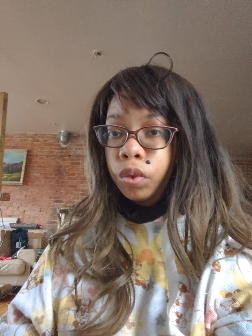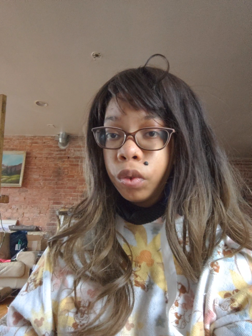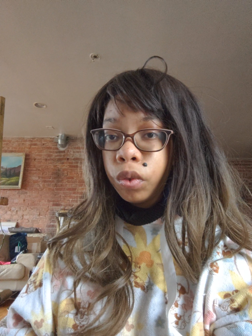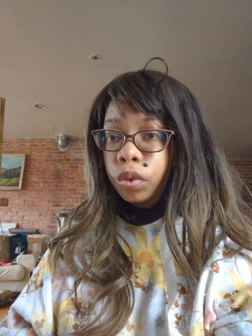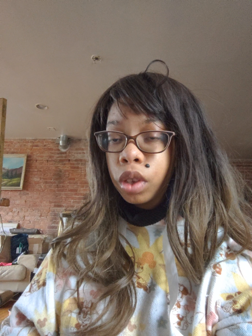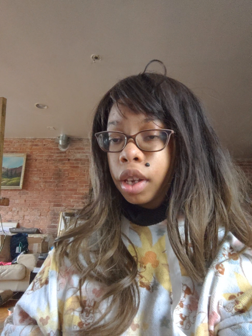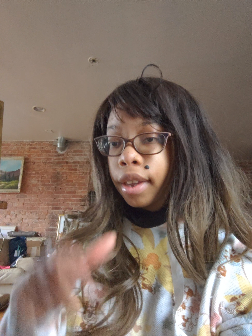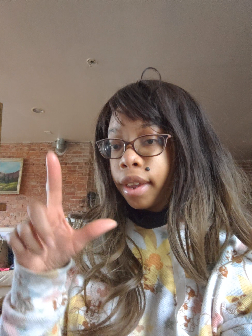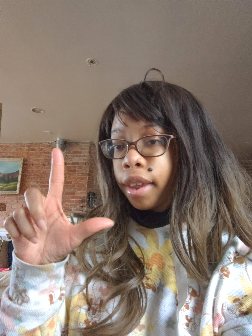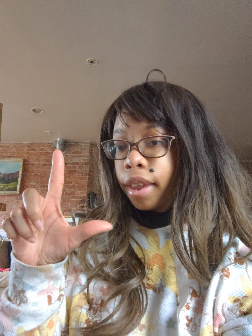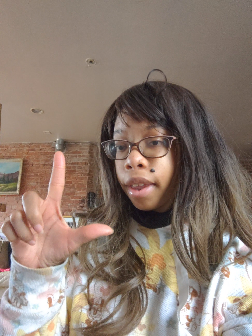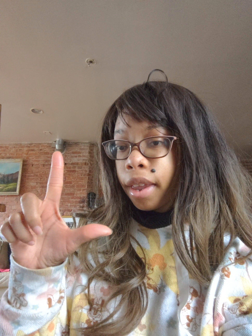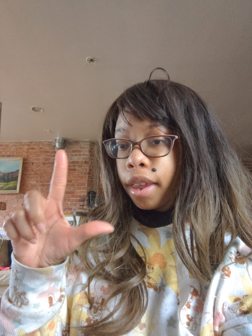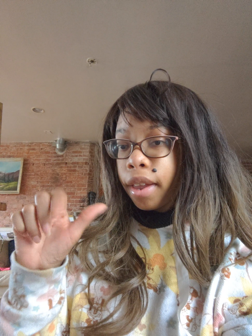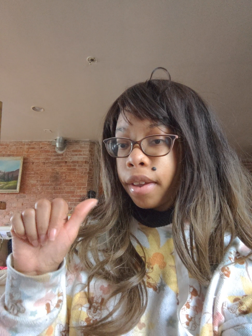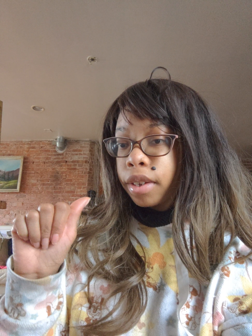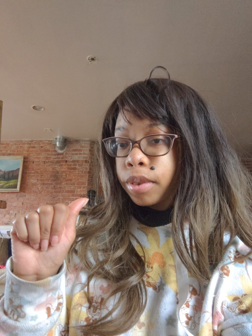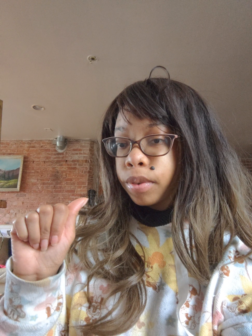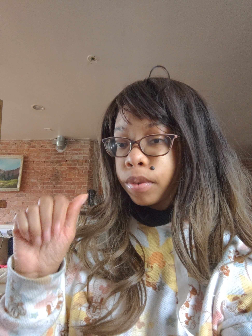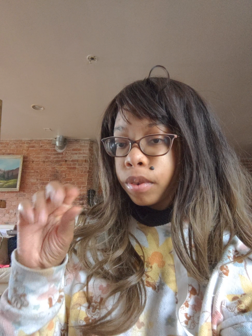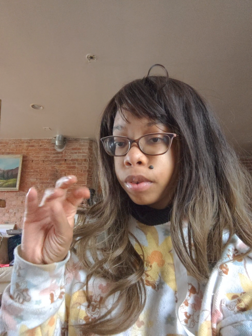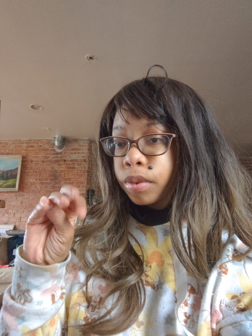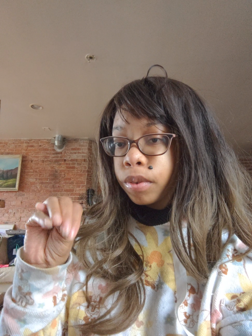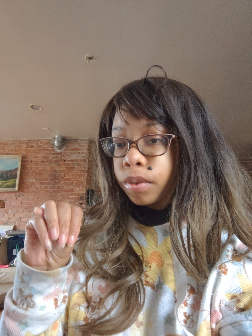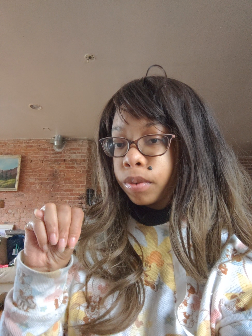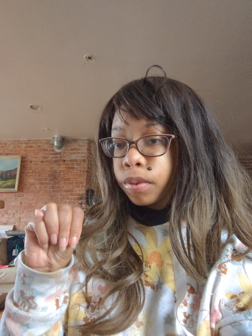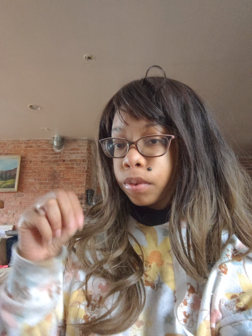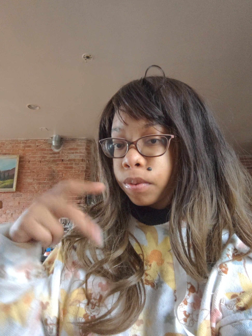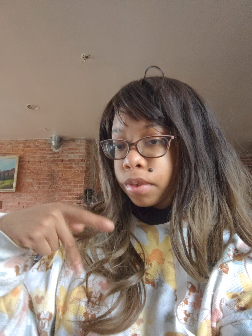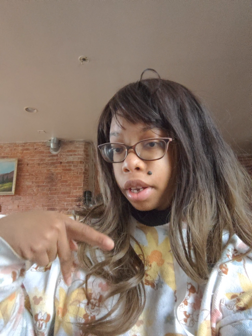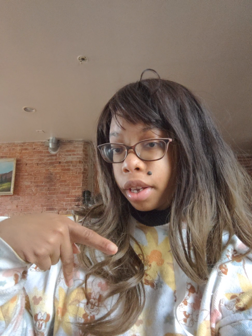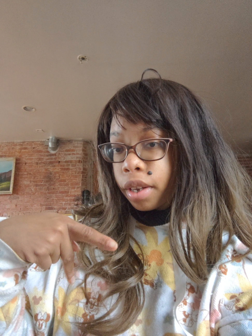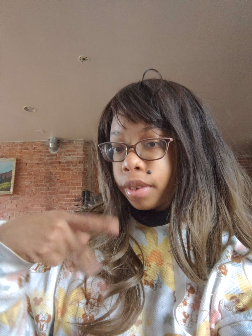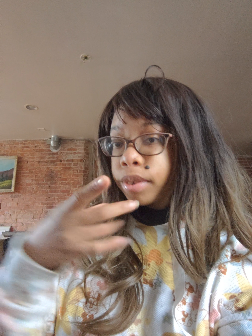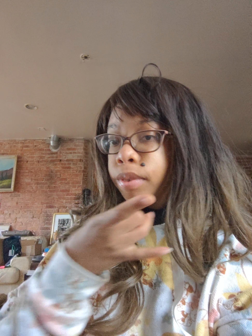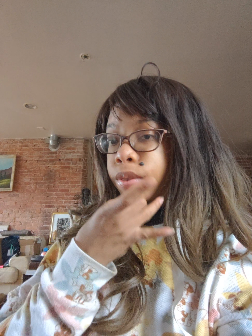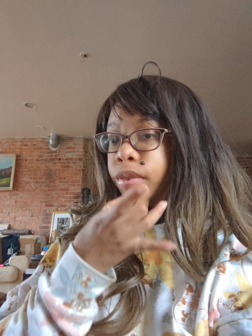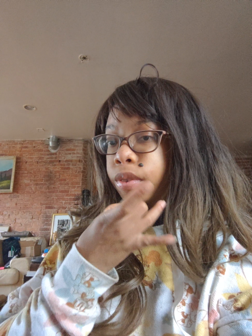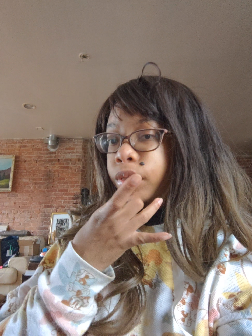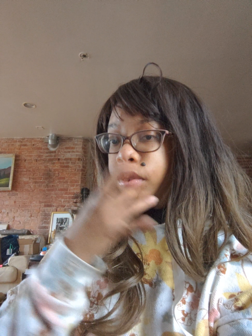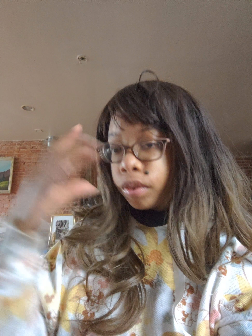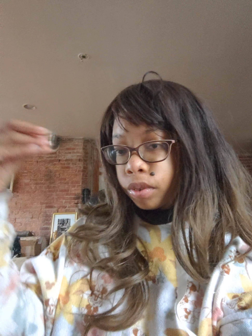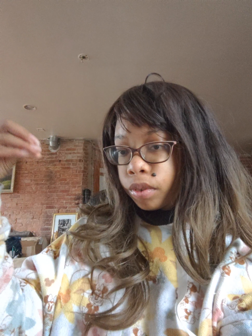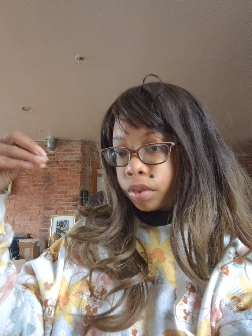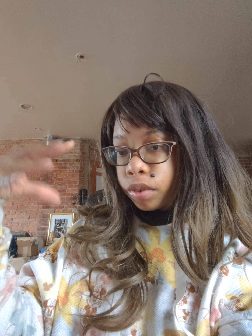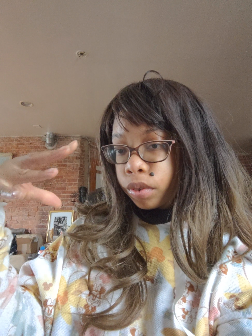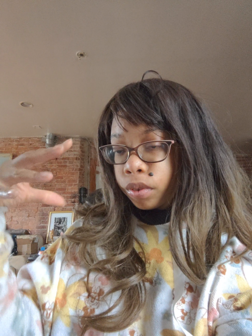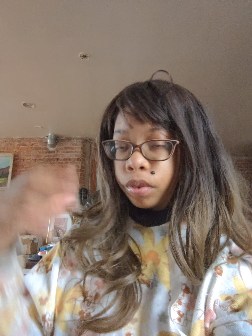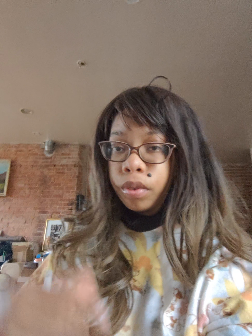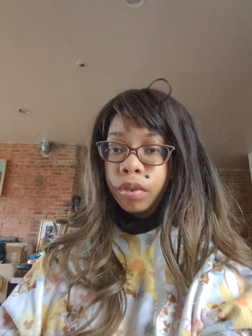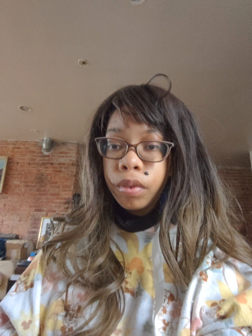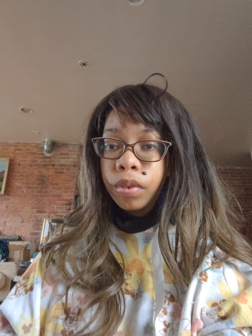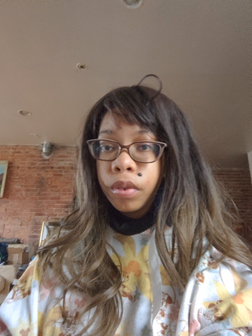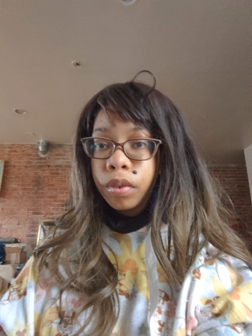lamp